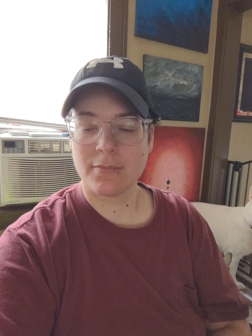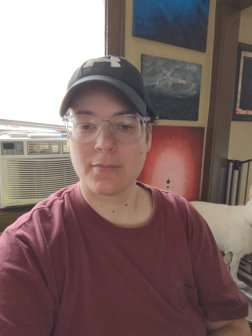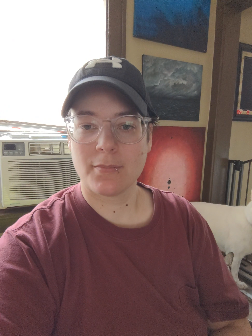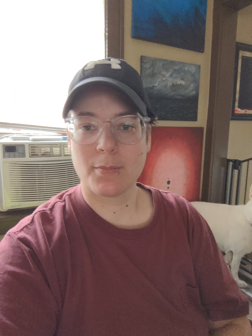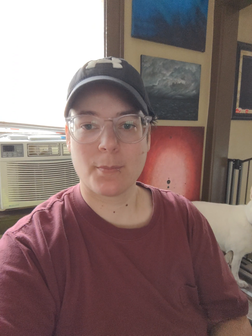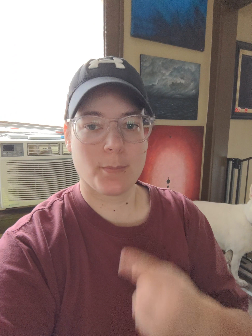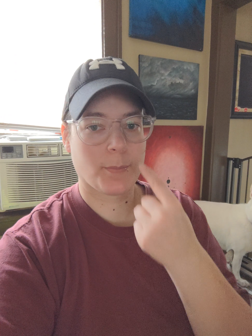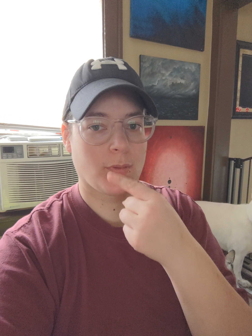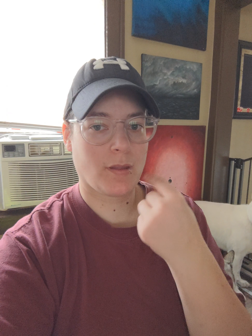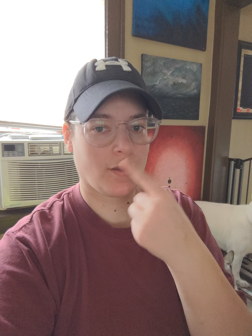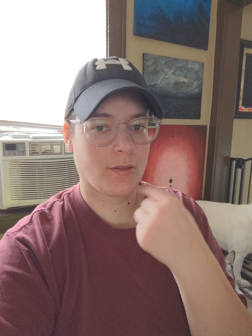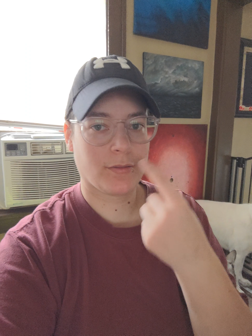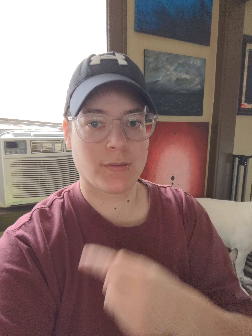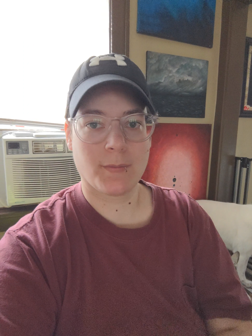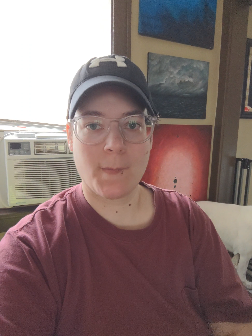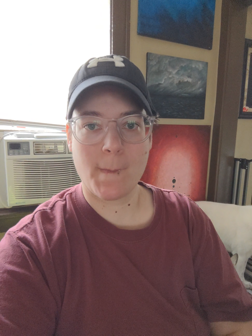mouth